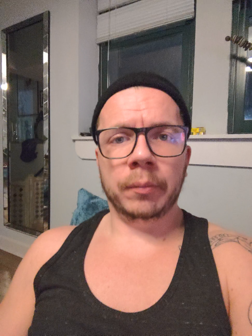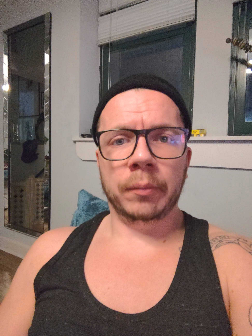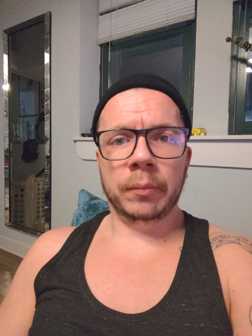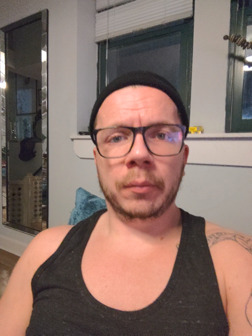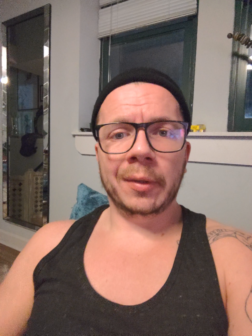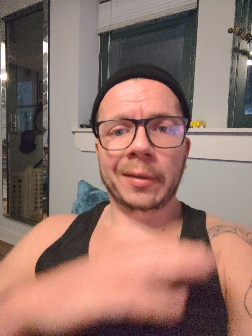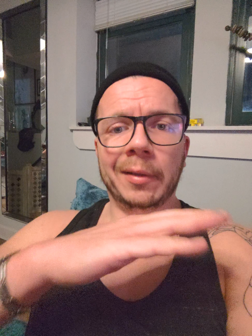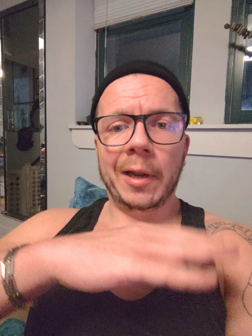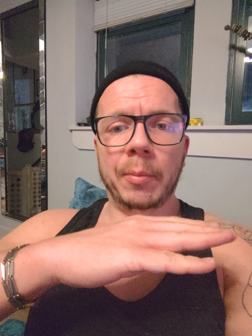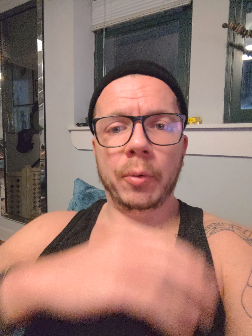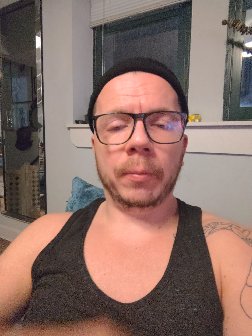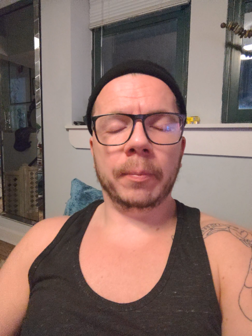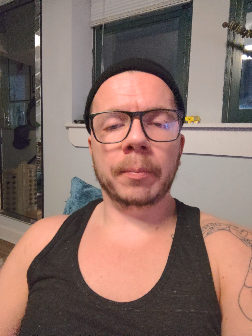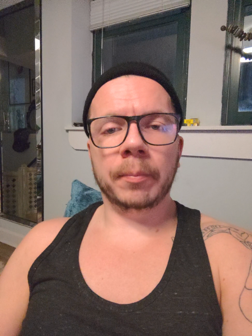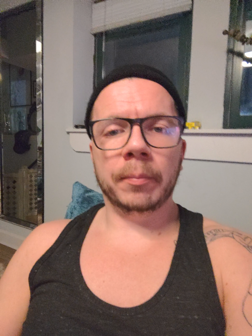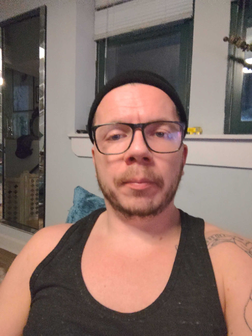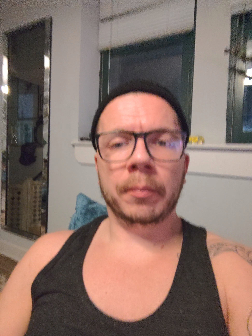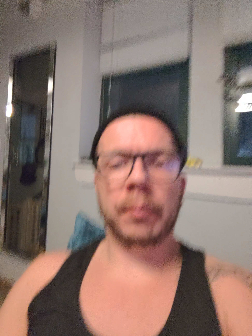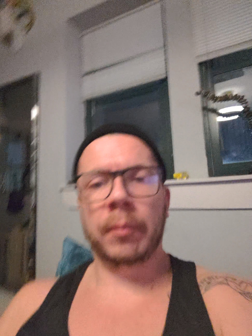table